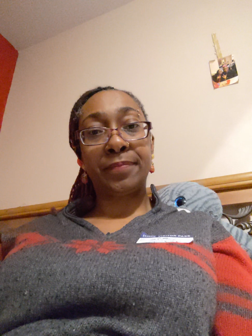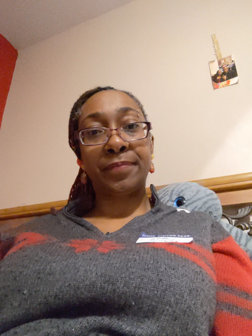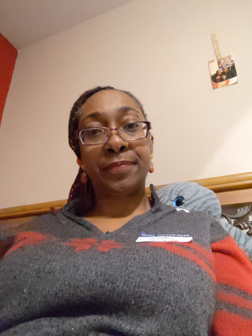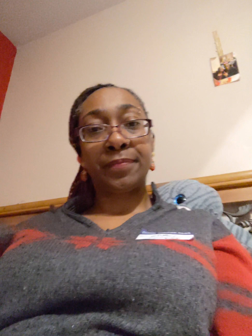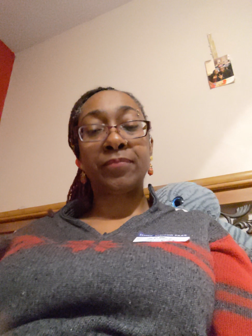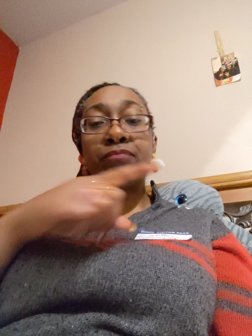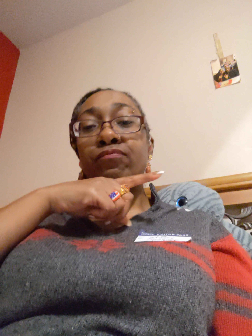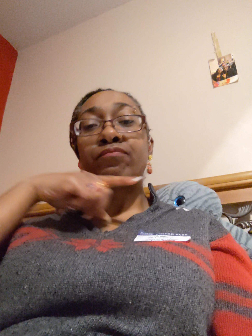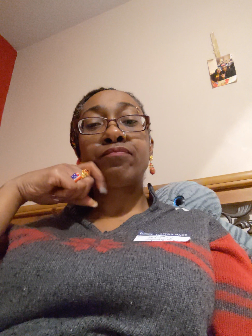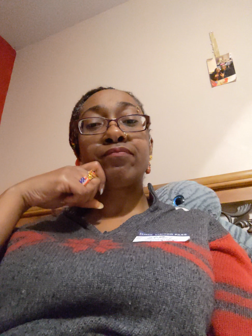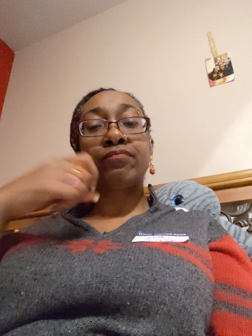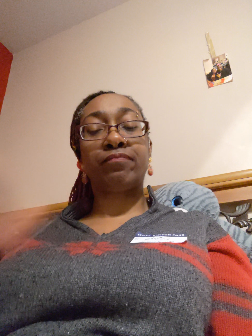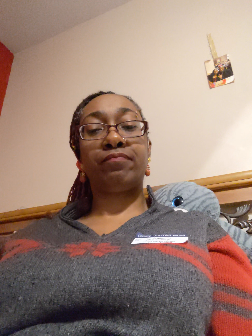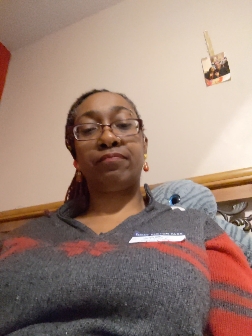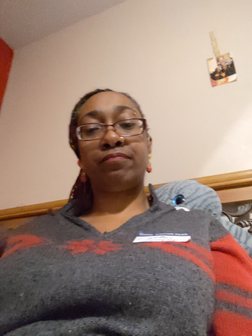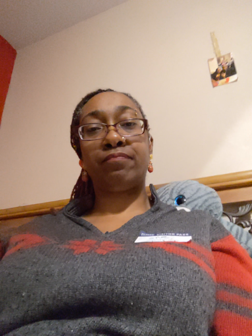dry